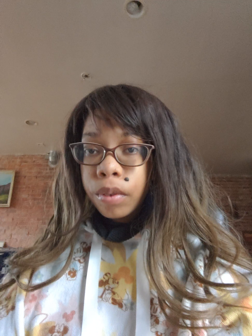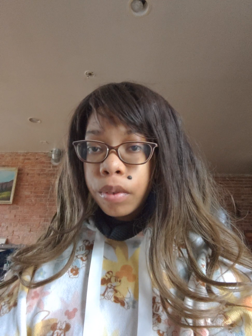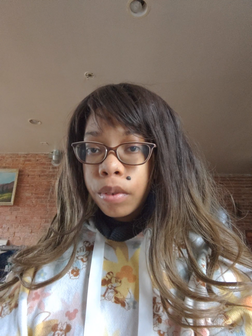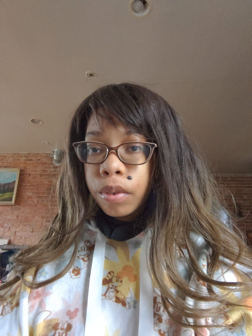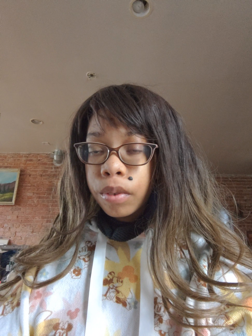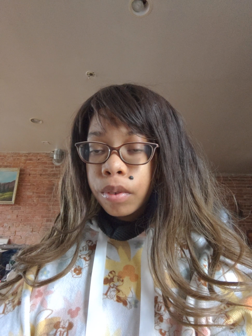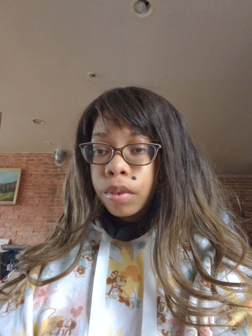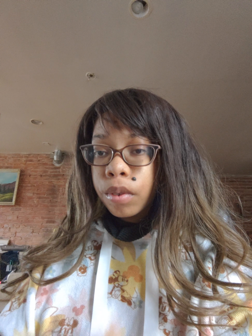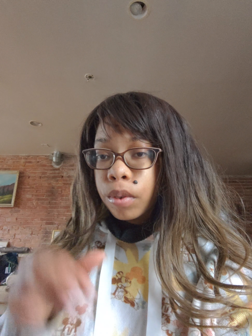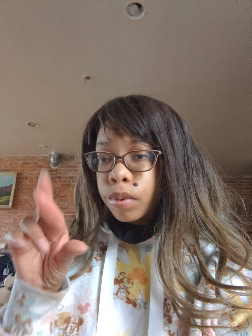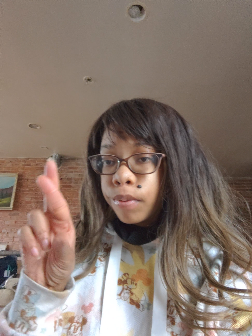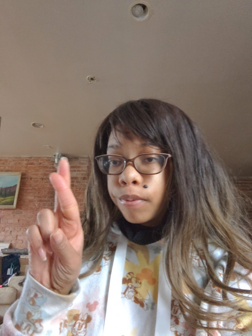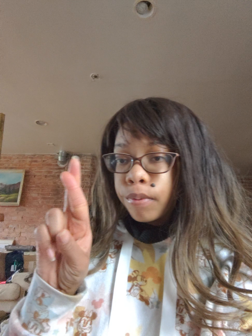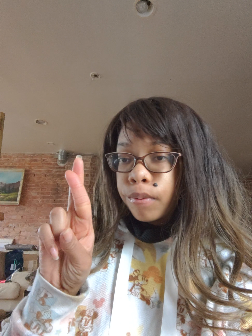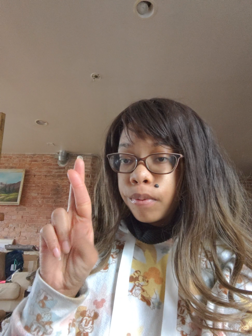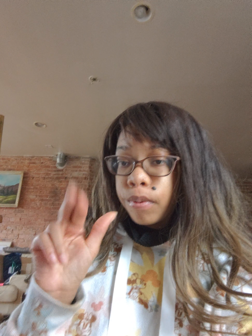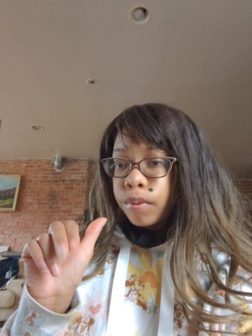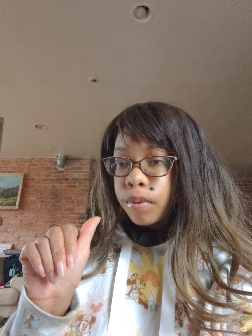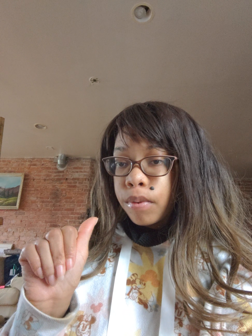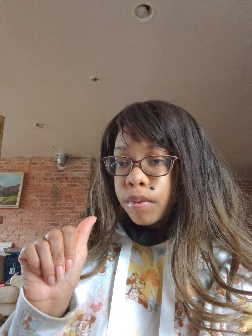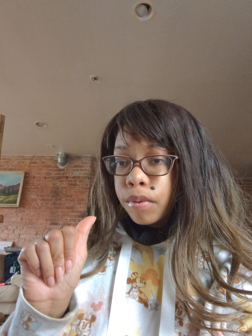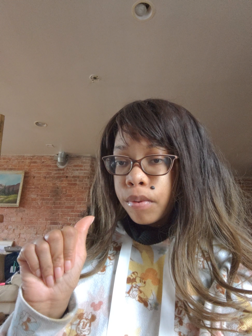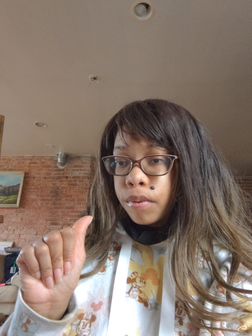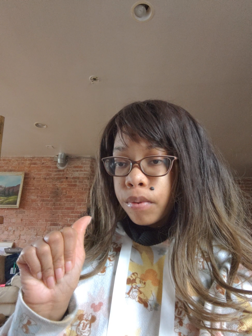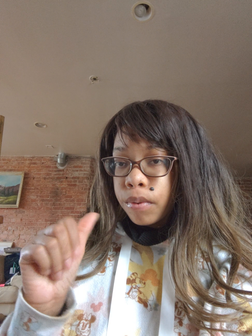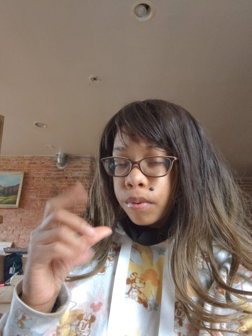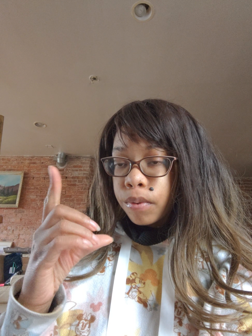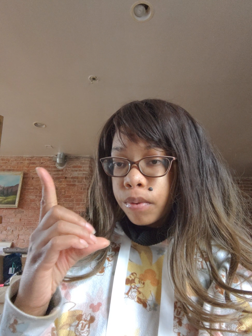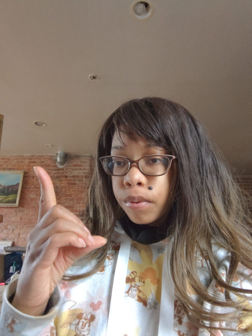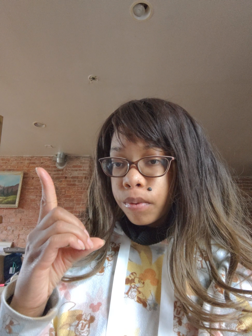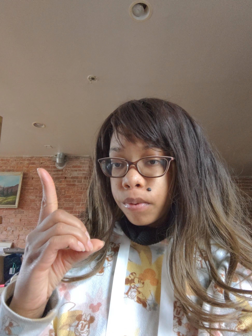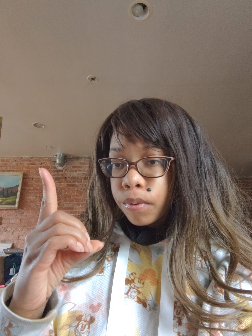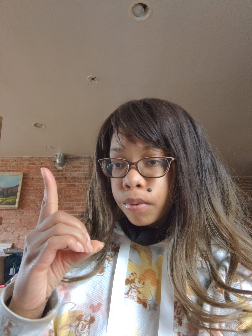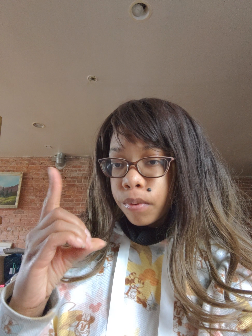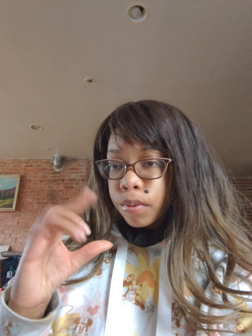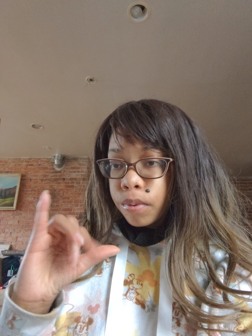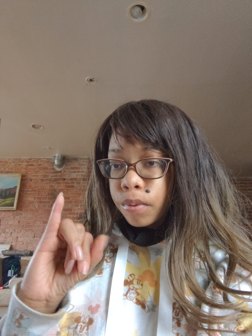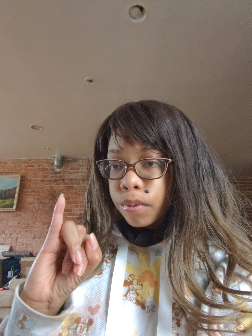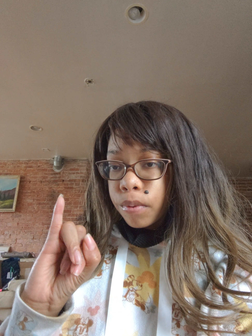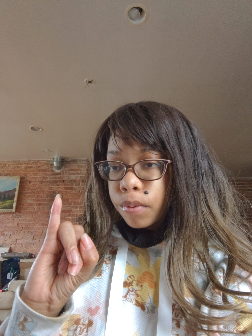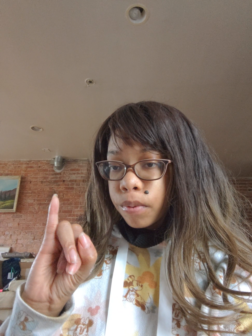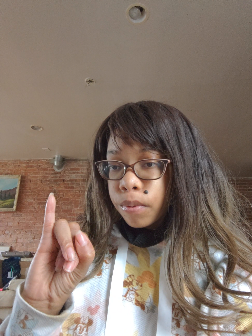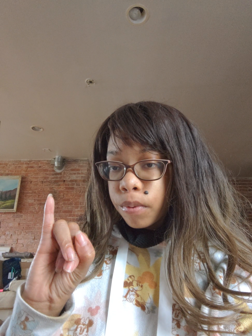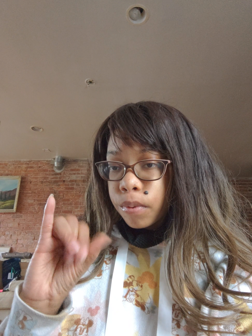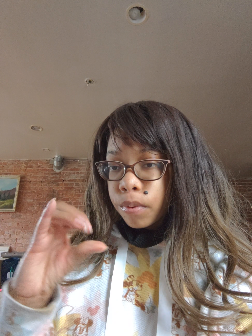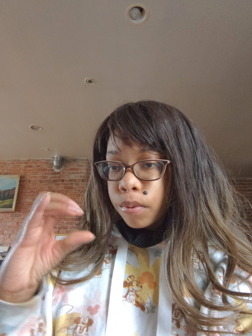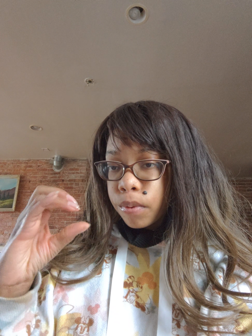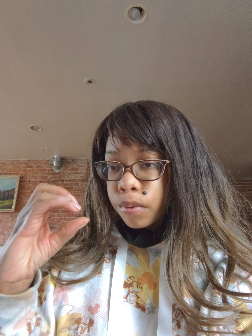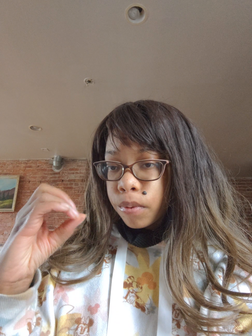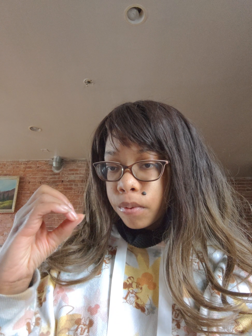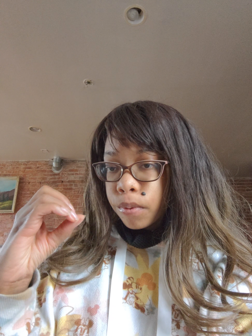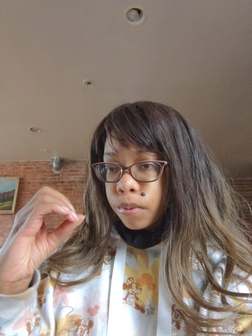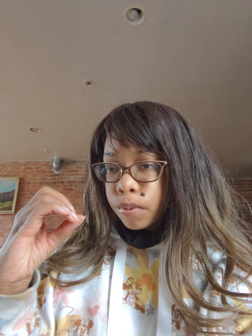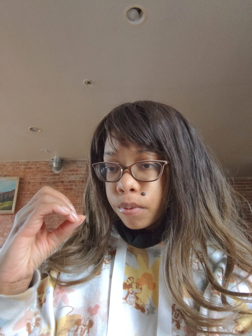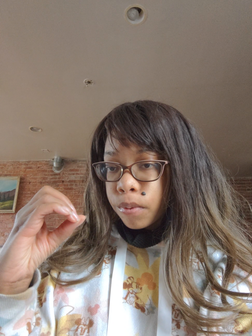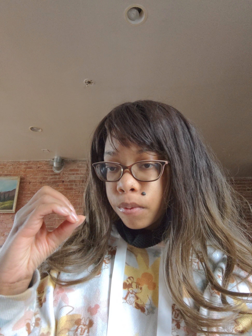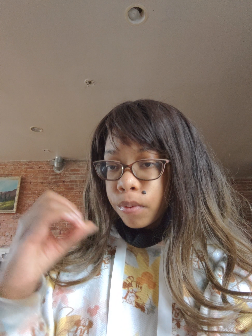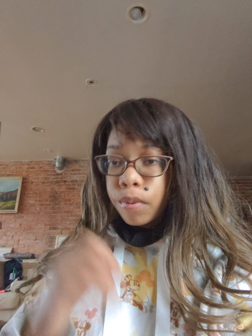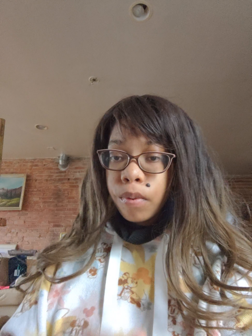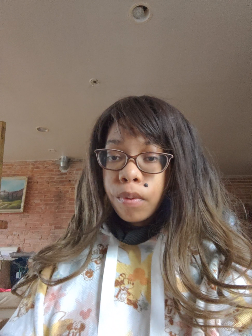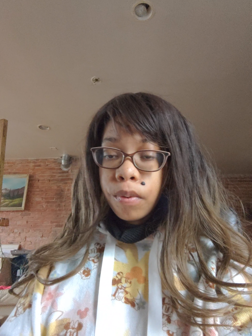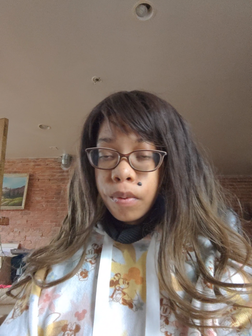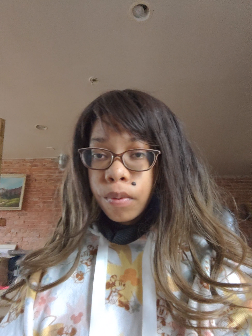radio